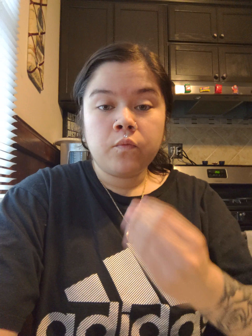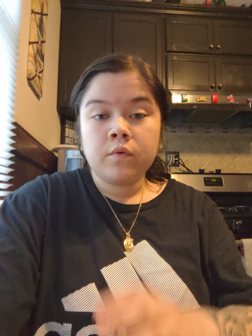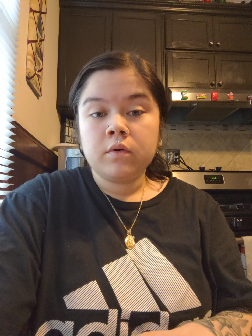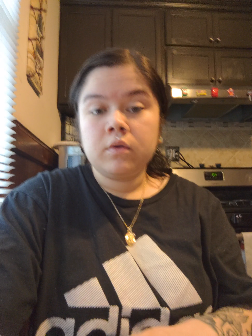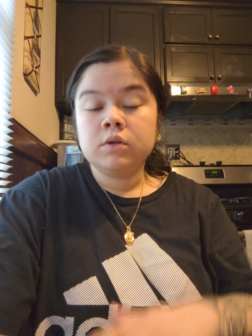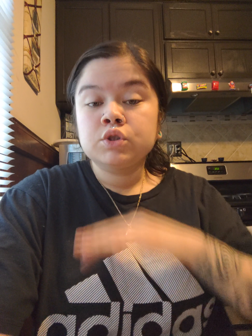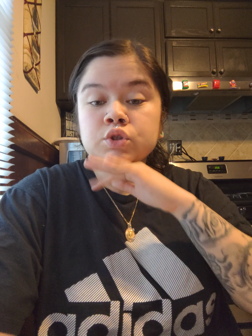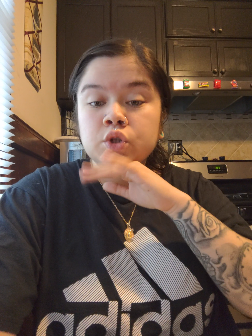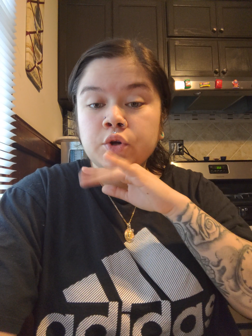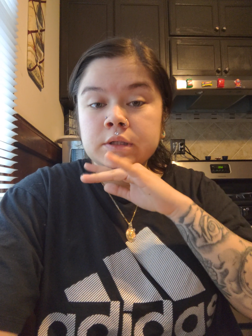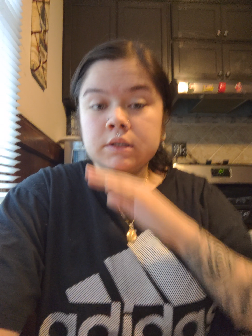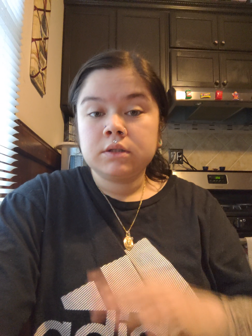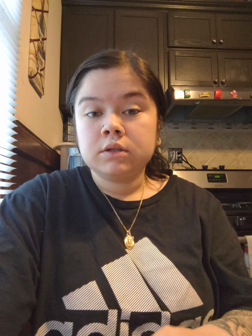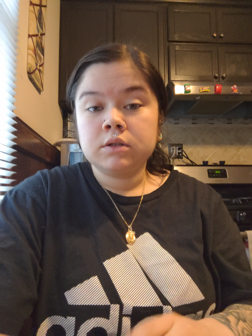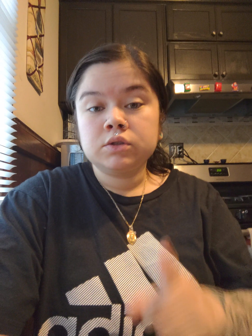dirty